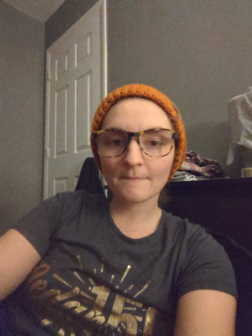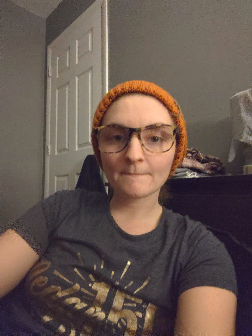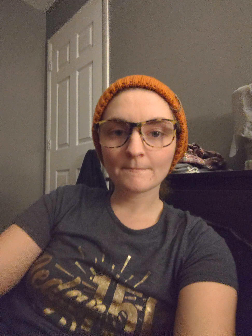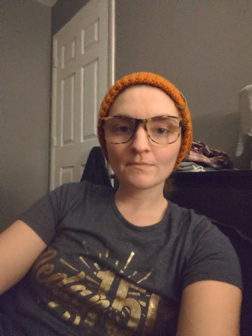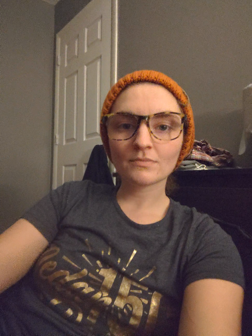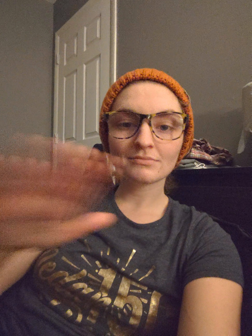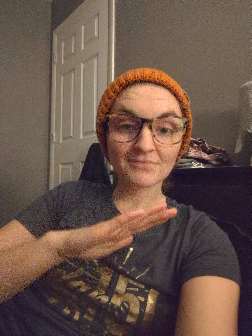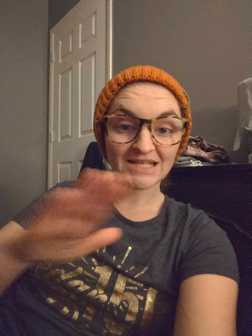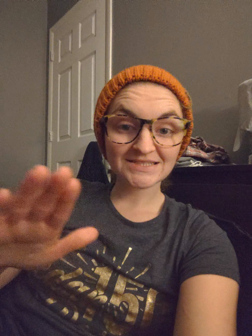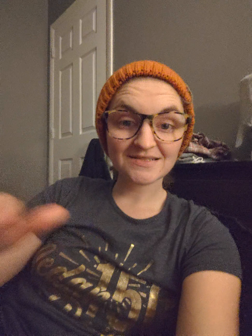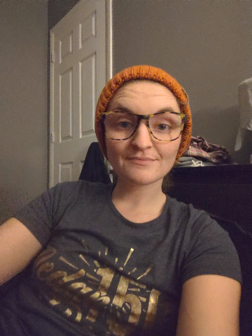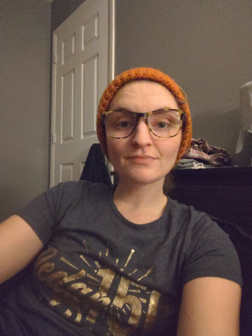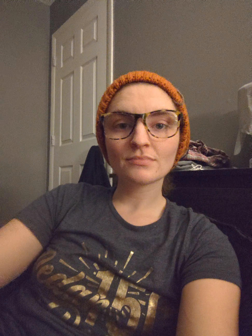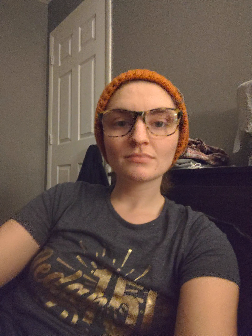clean